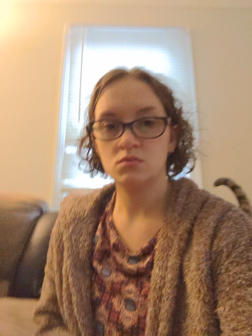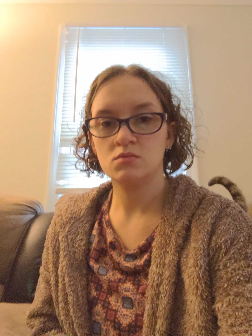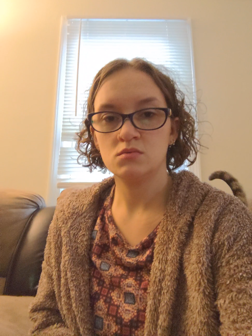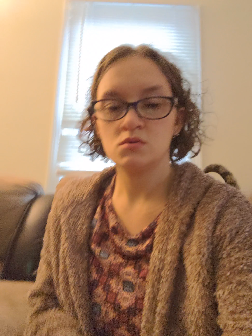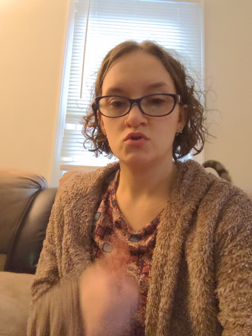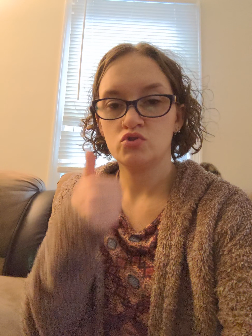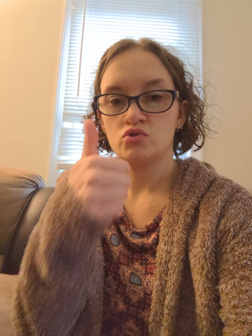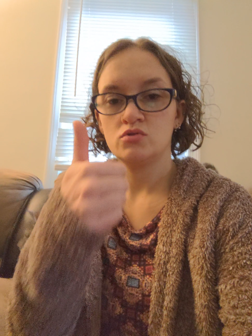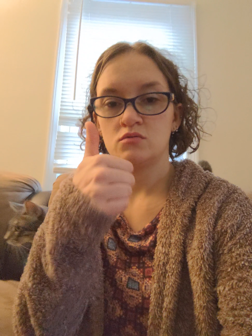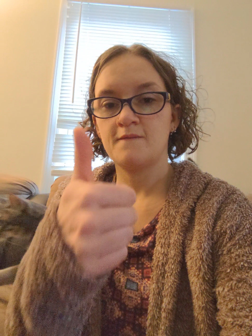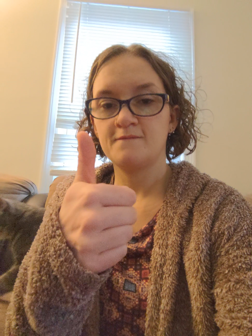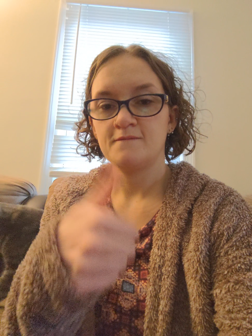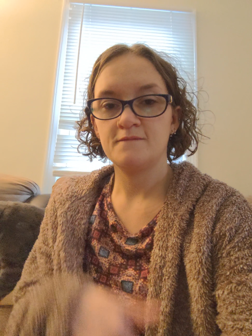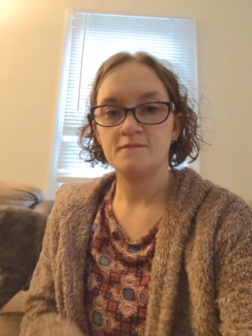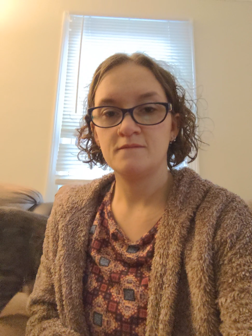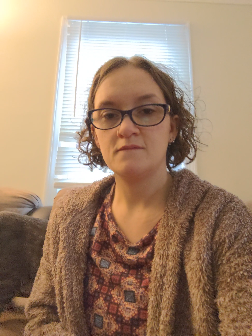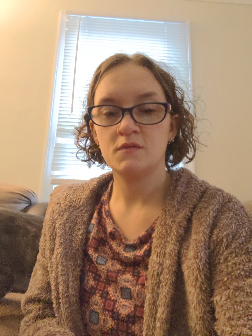yourself